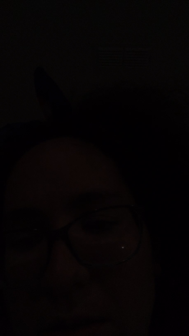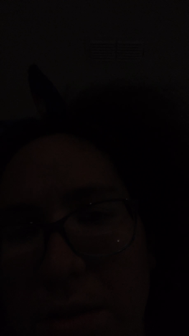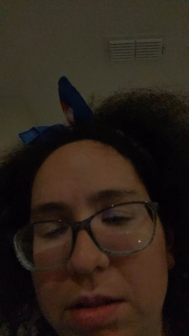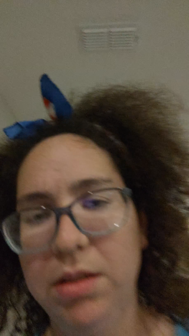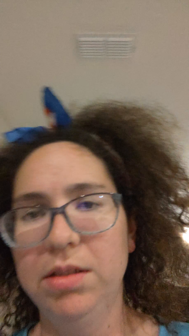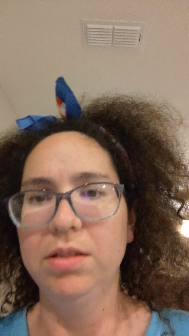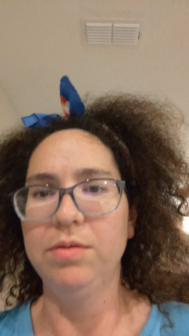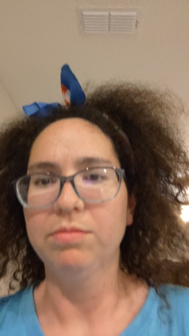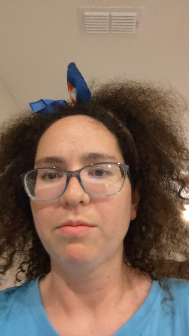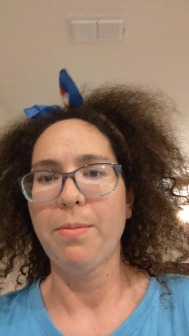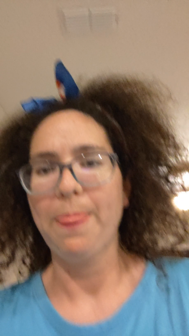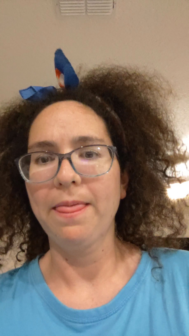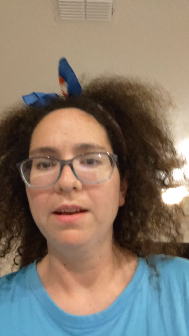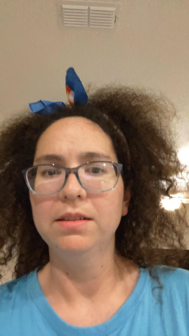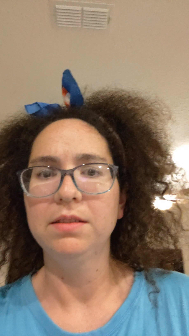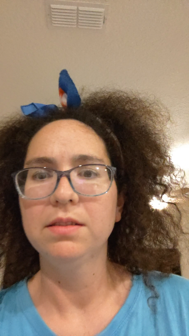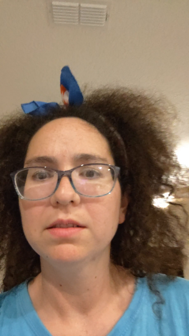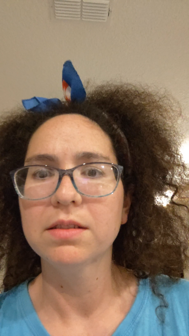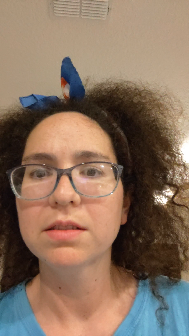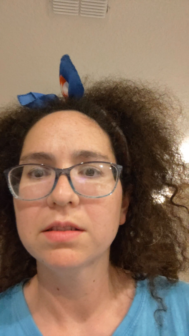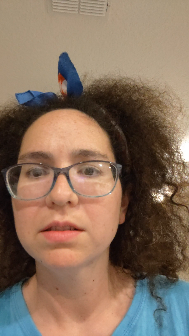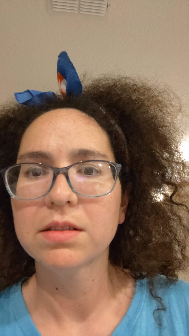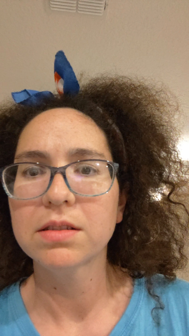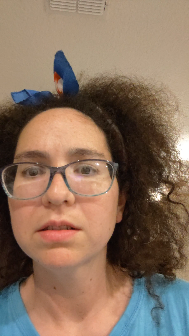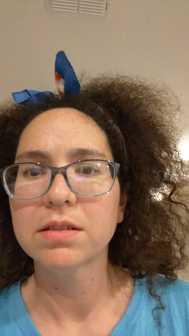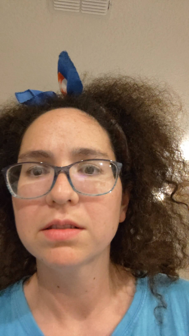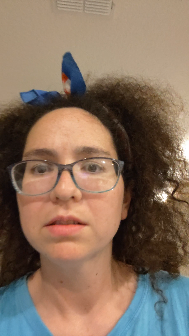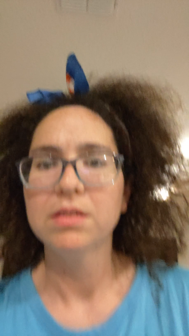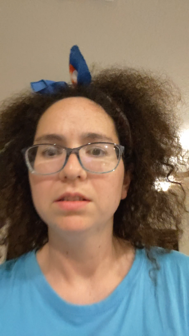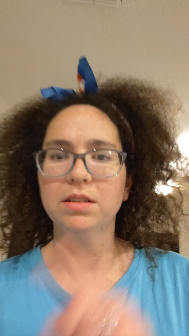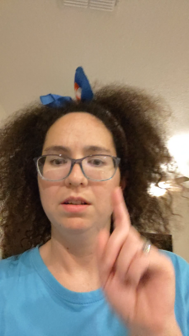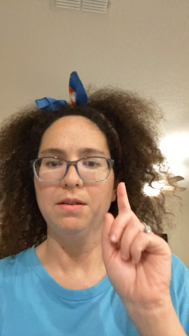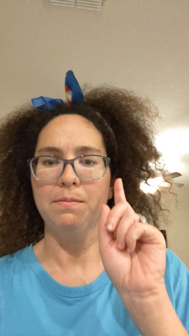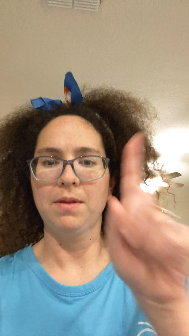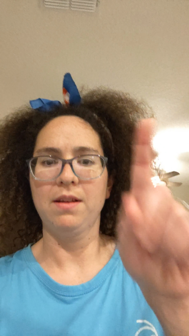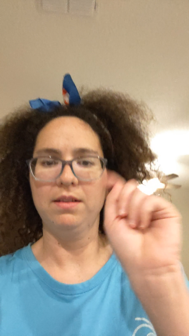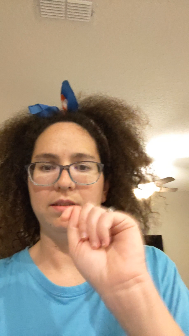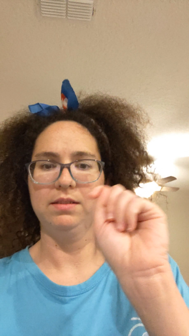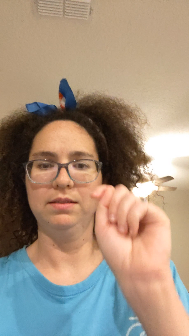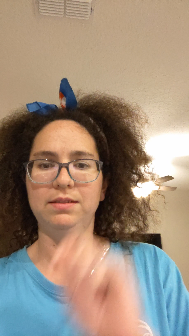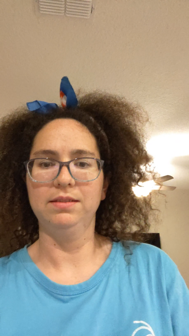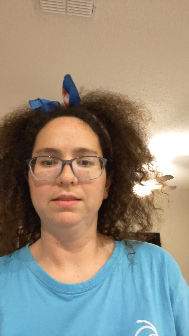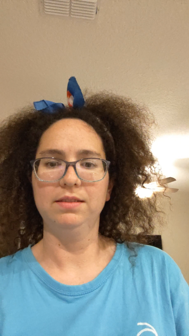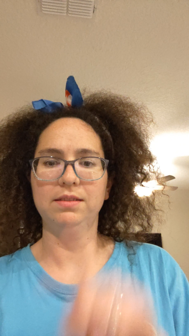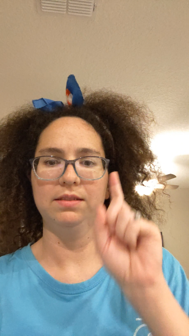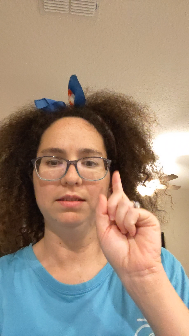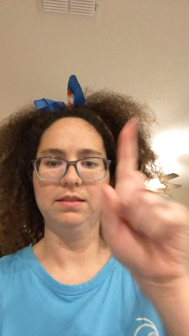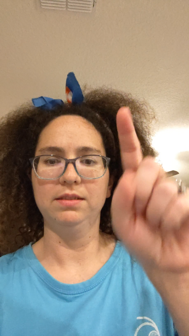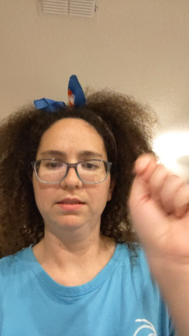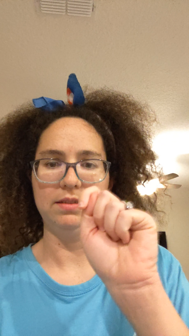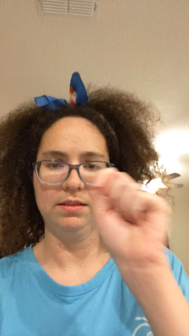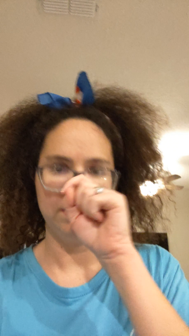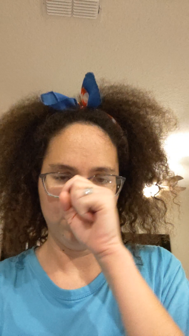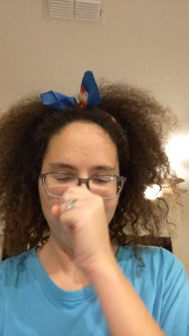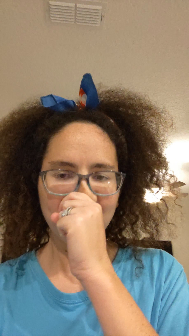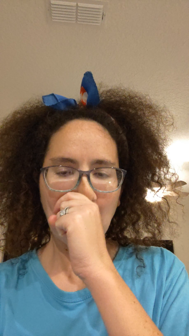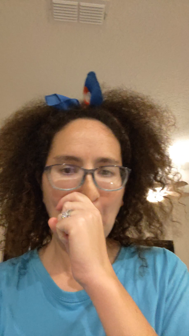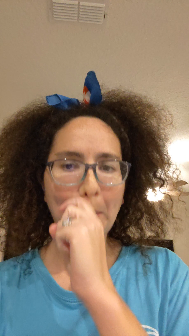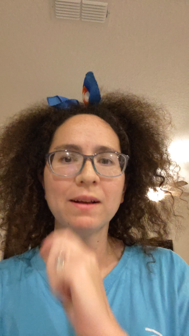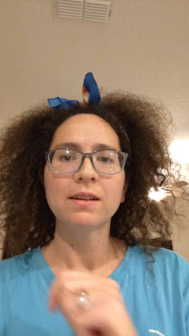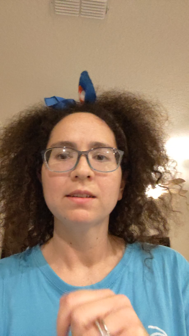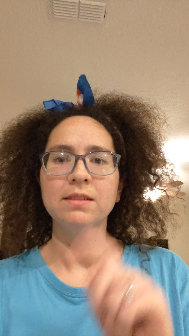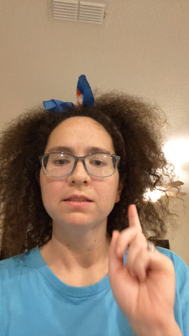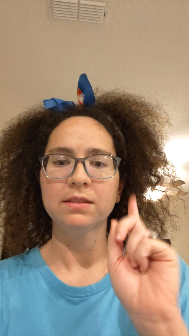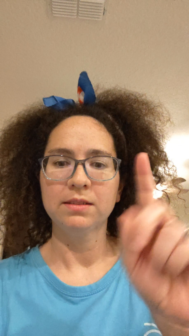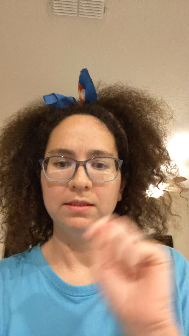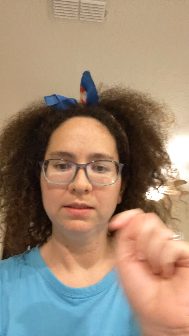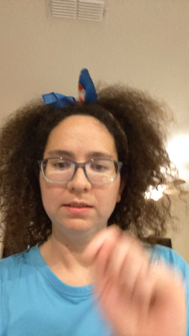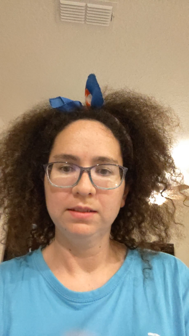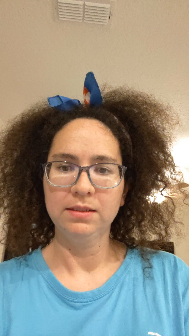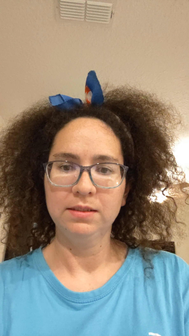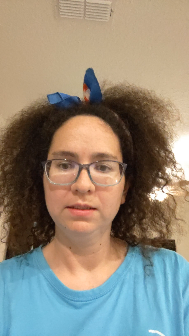go potty